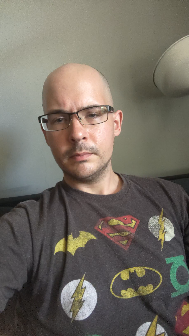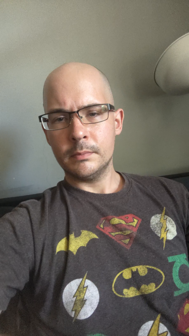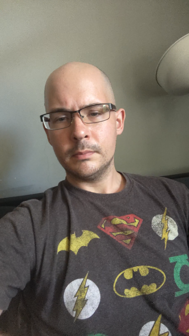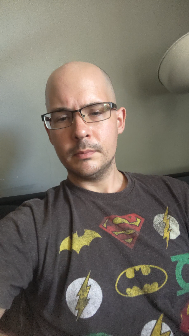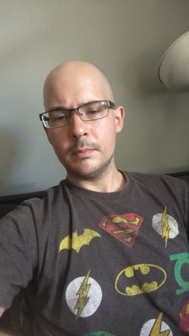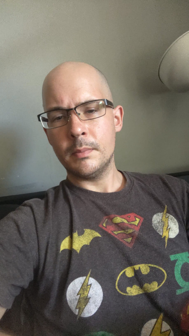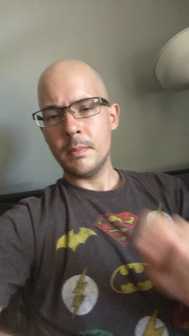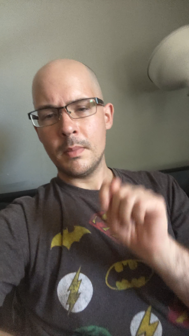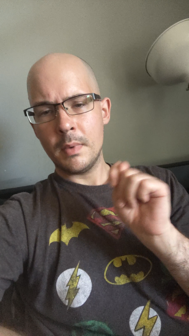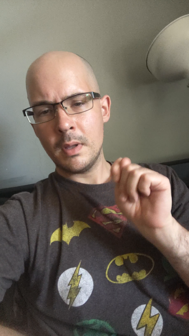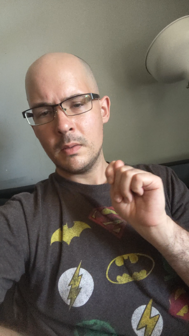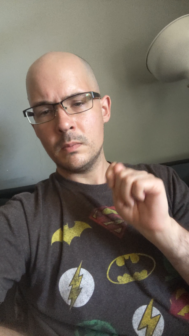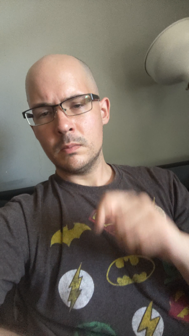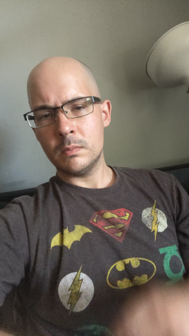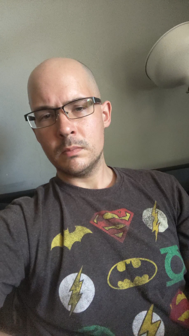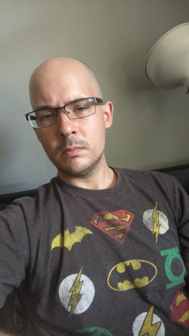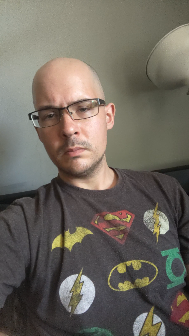bathroom